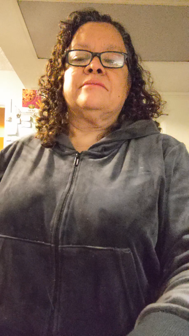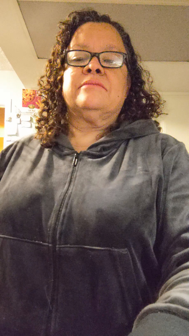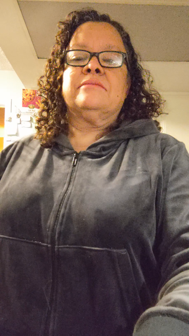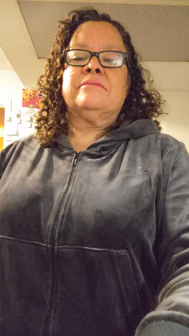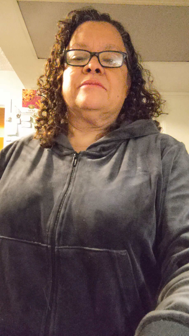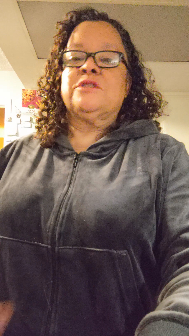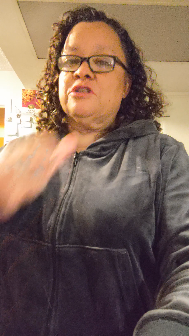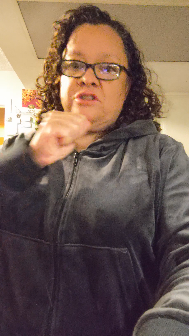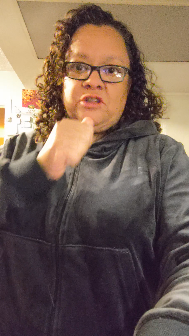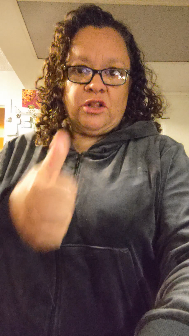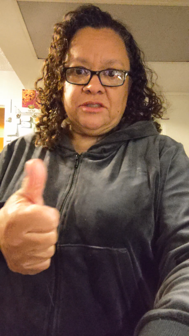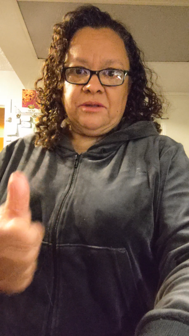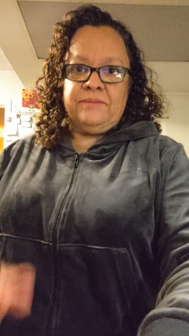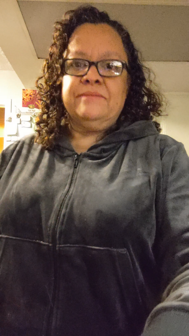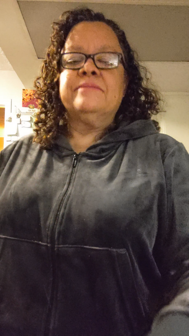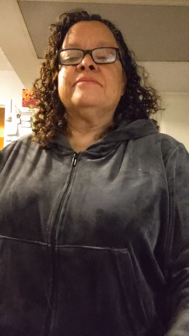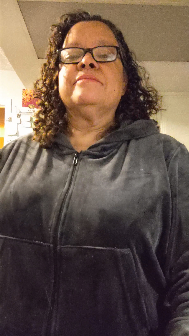don't